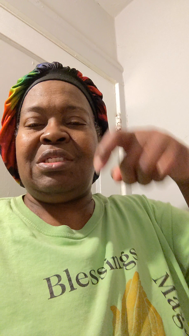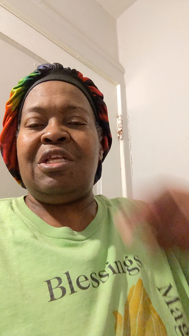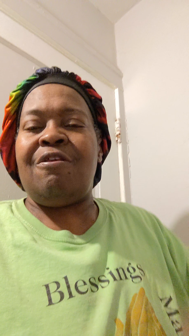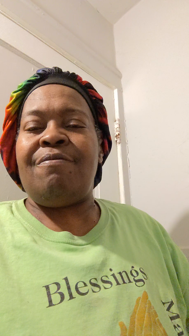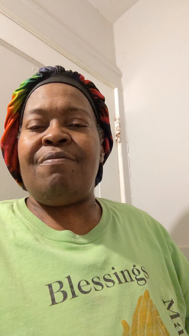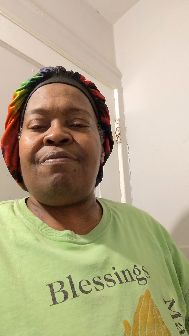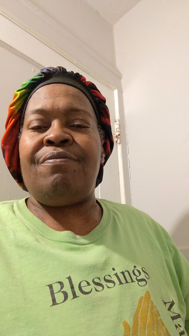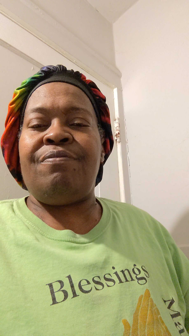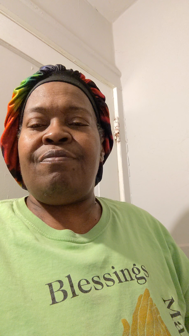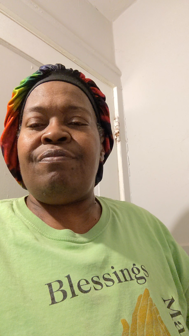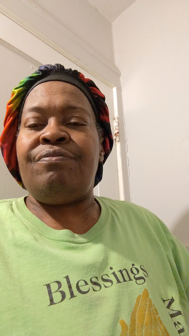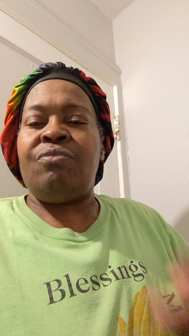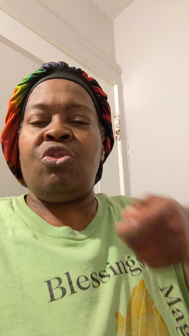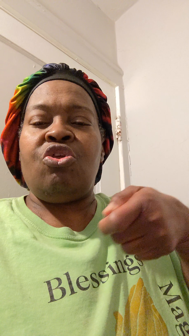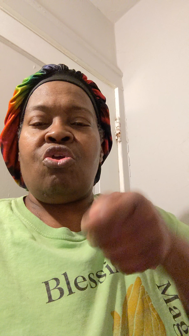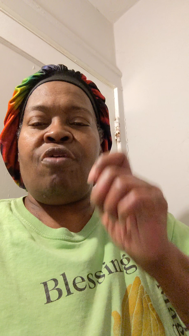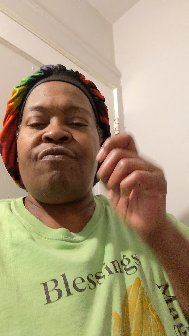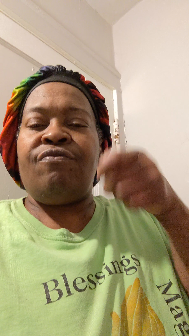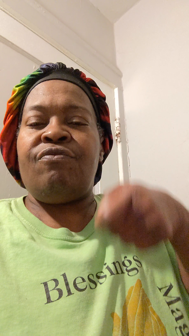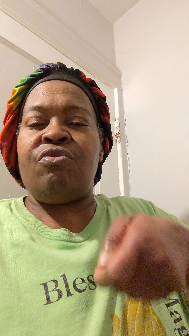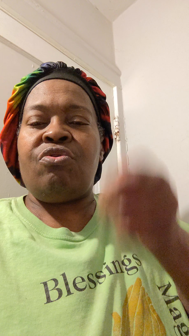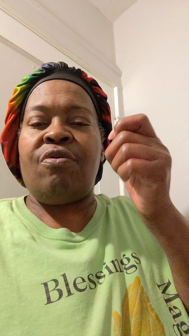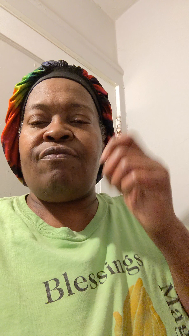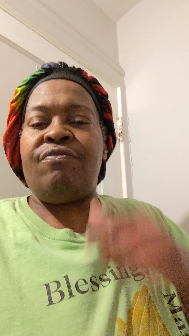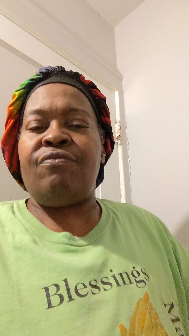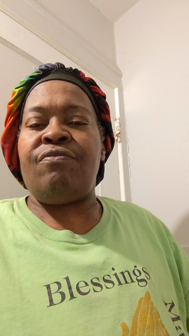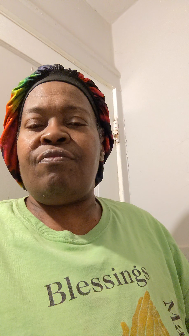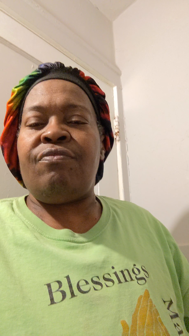shovel